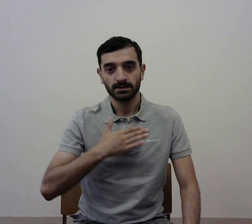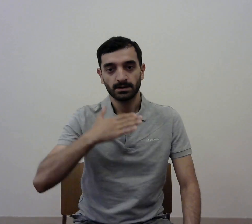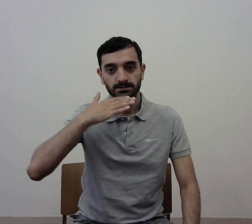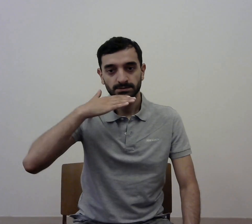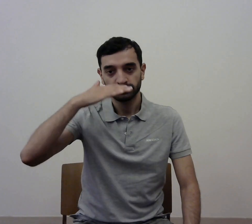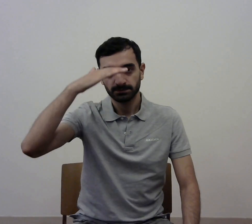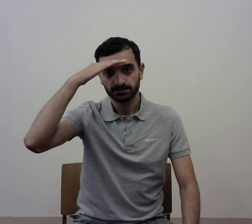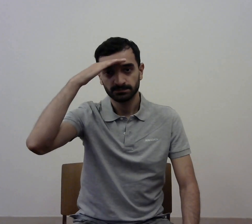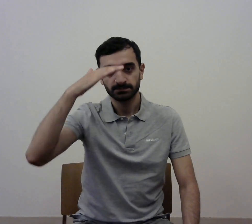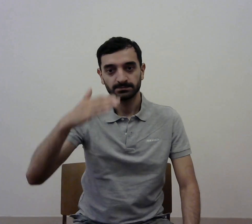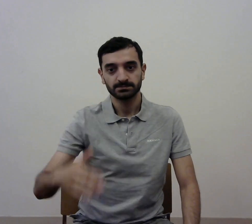ata